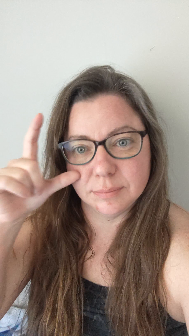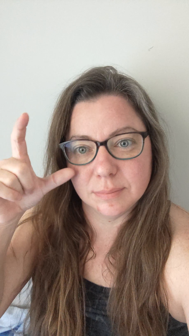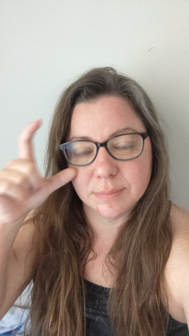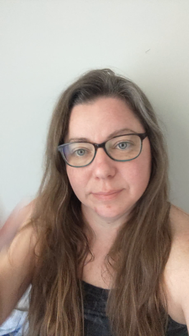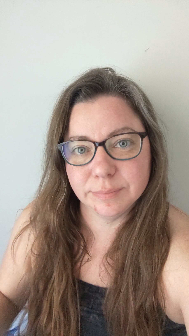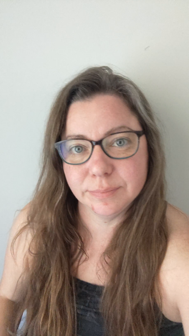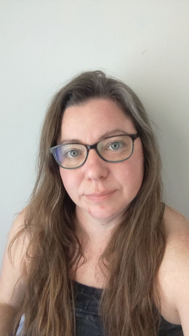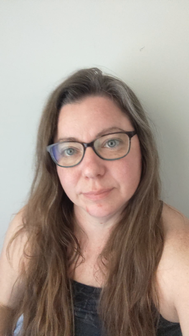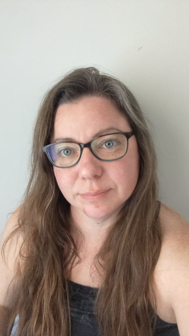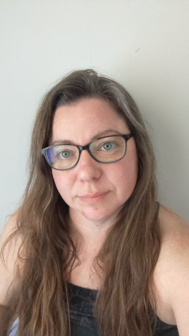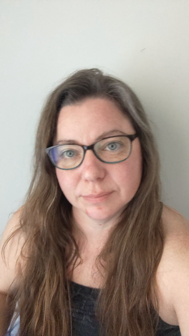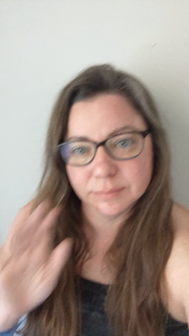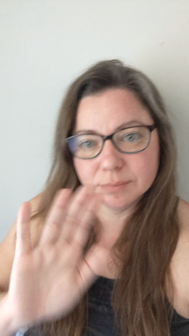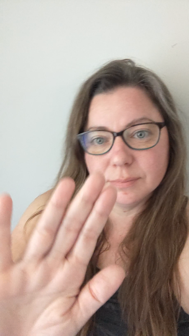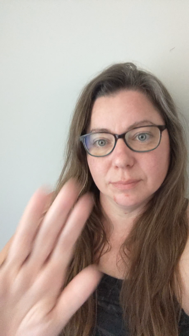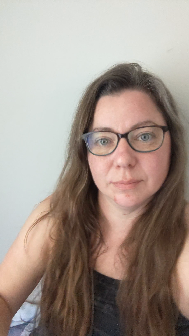push